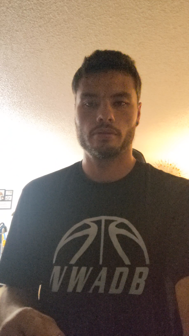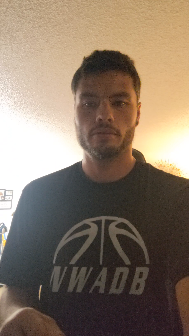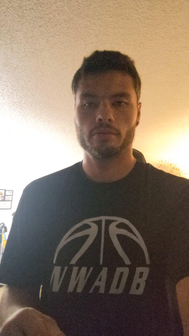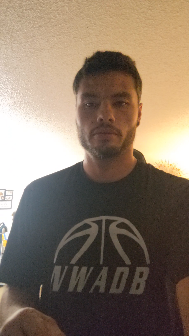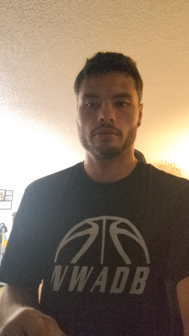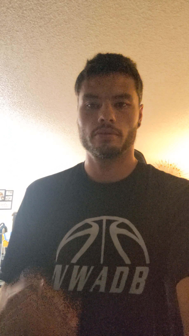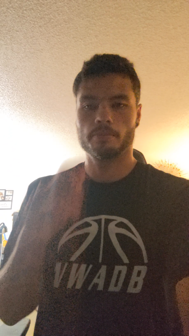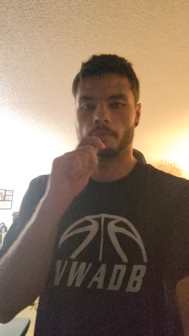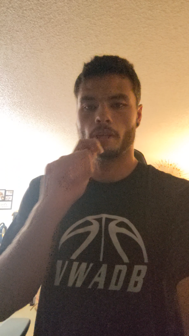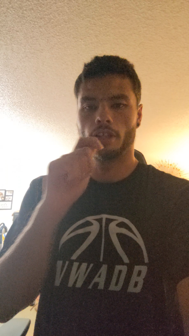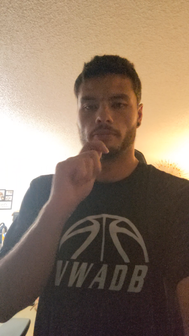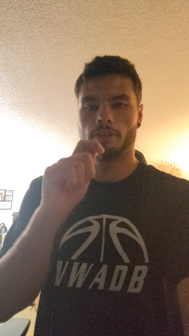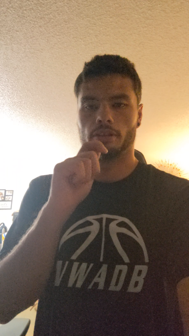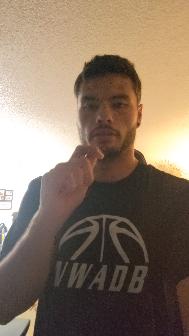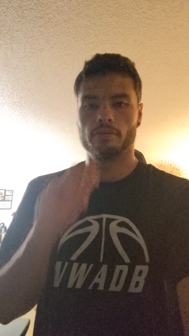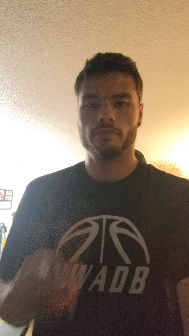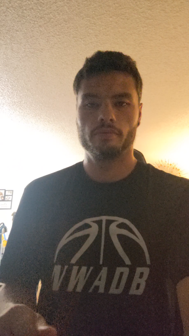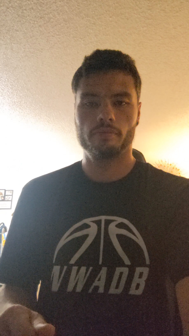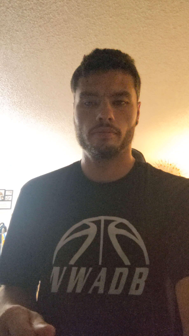popsicle